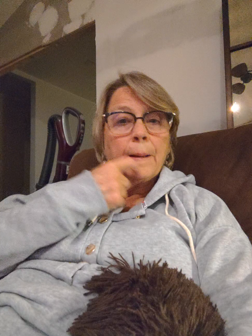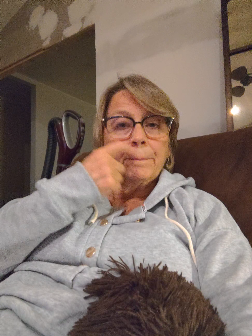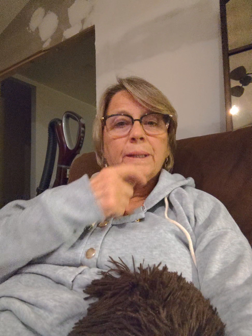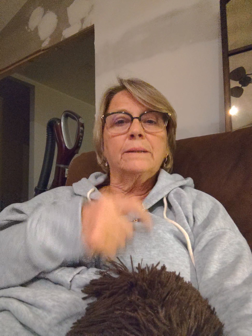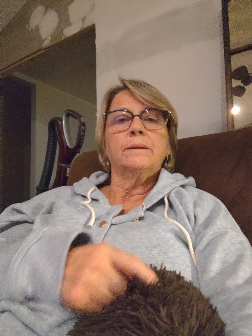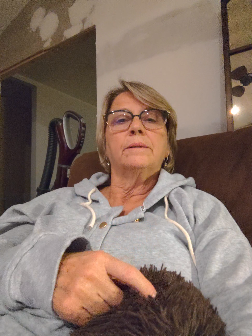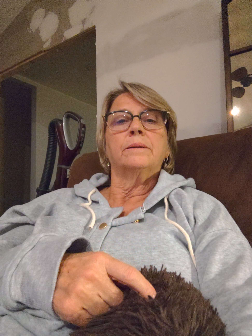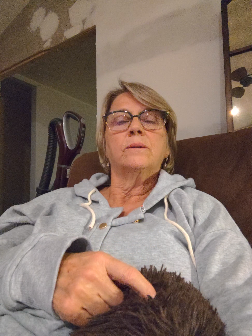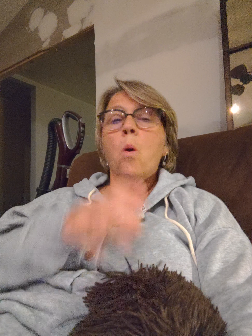lips